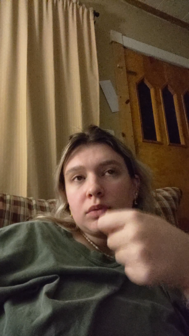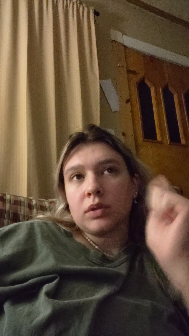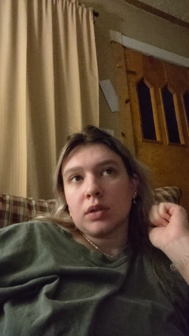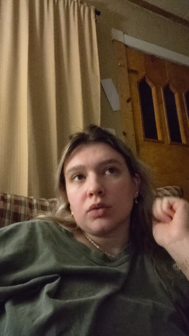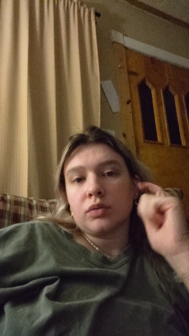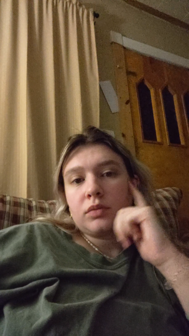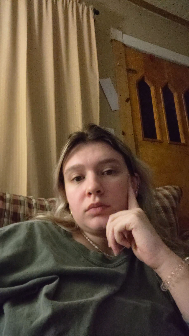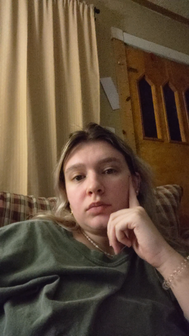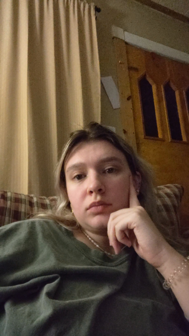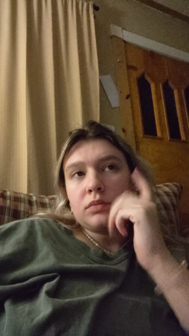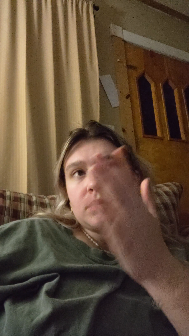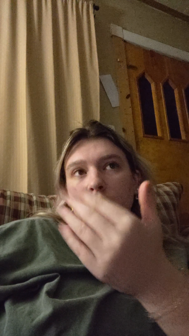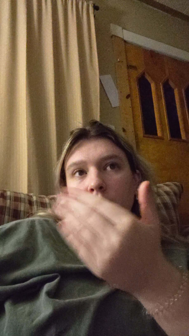butterfly